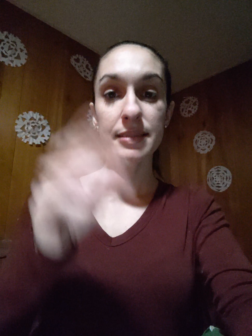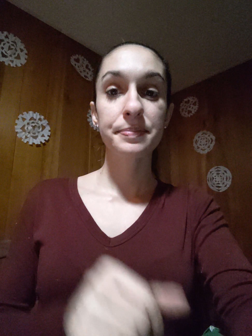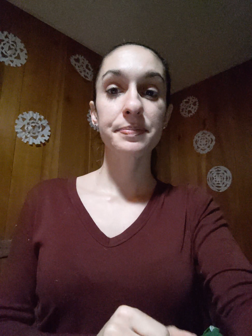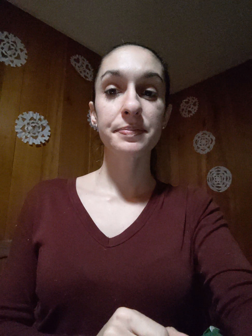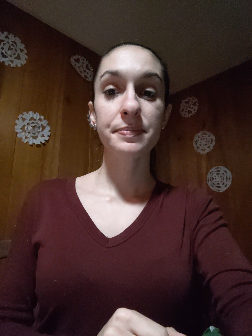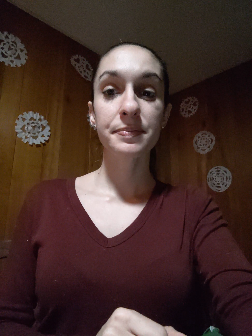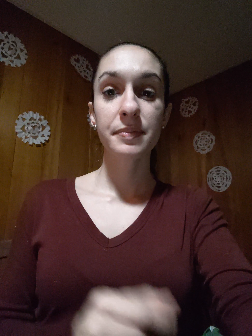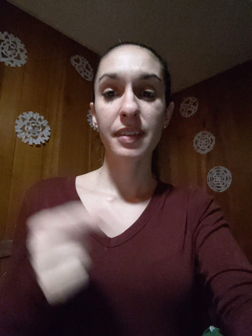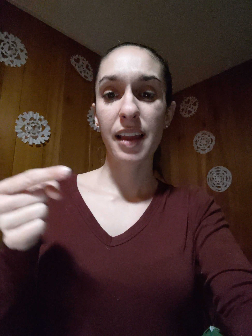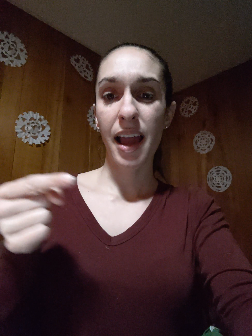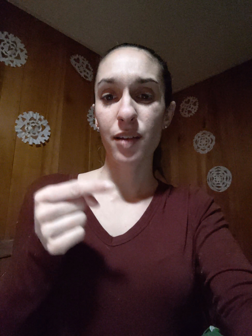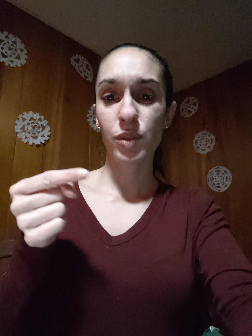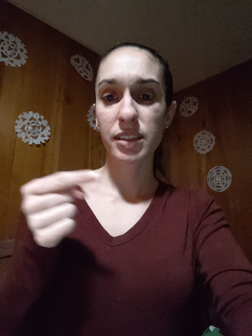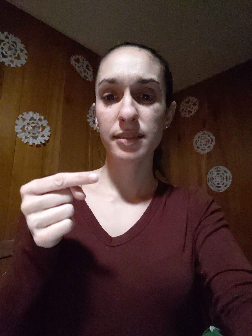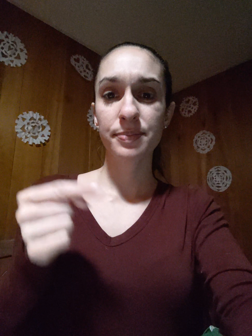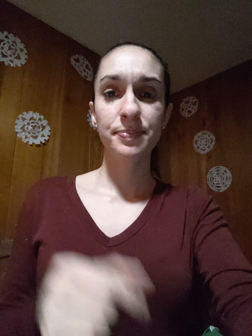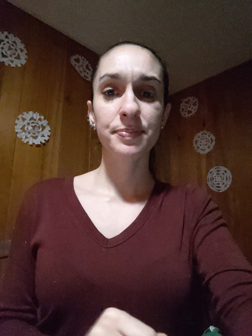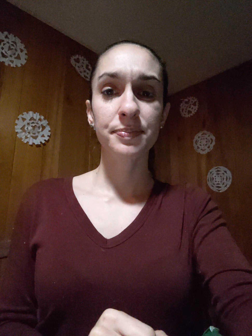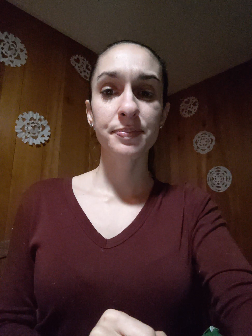owie